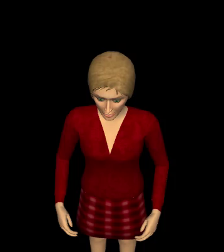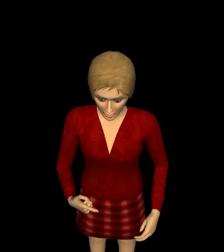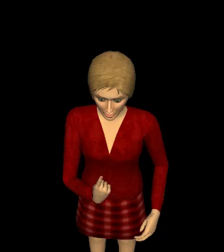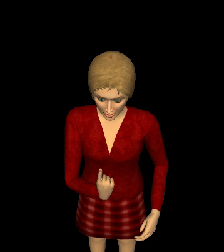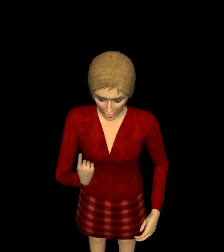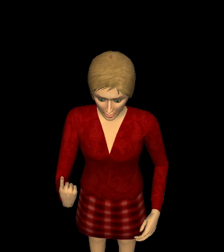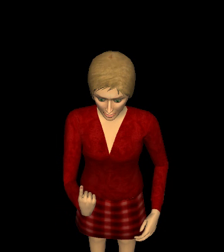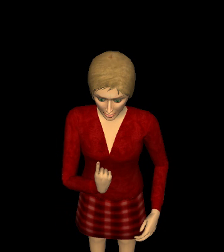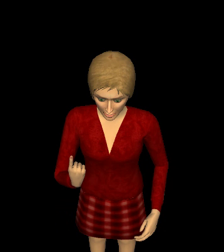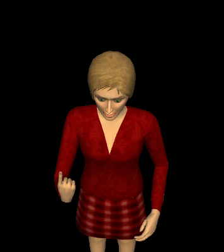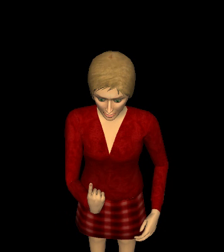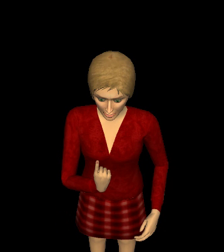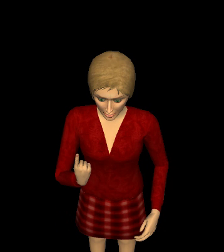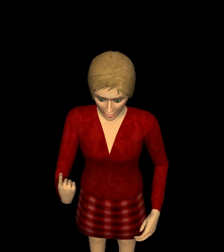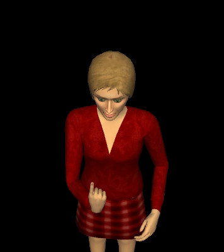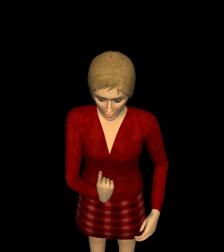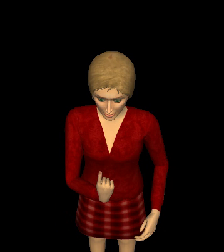يدير